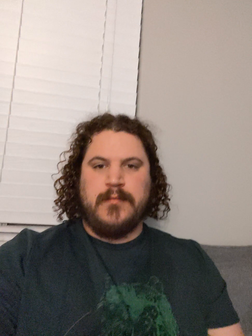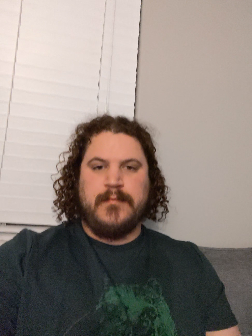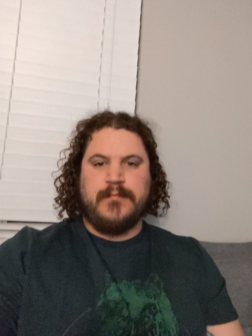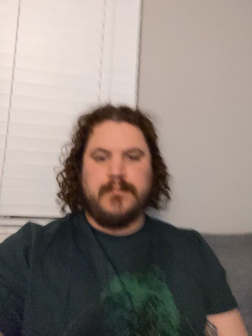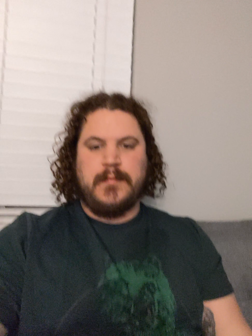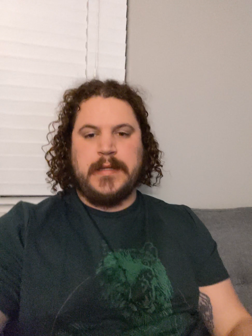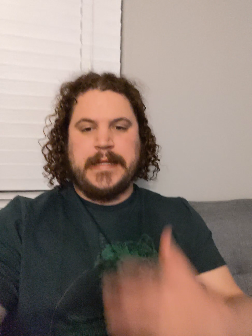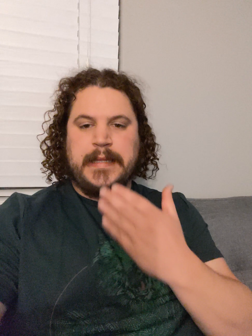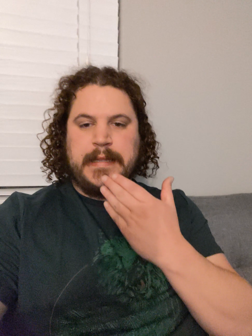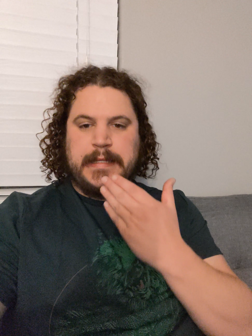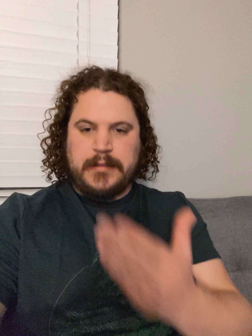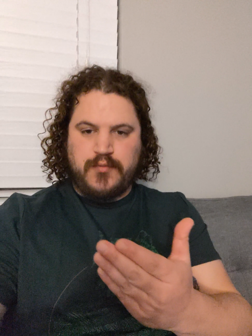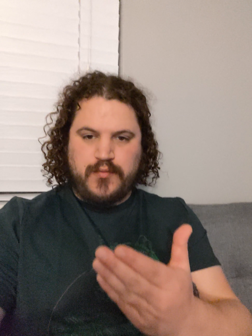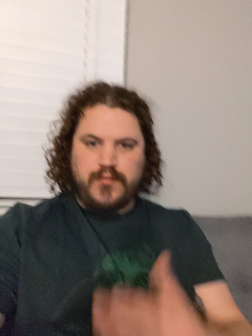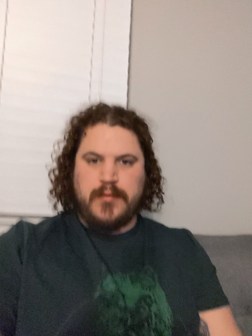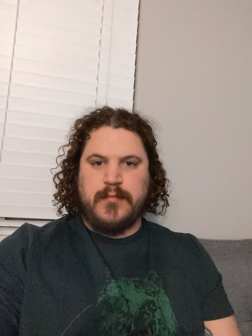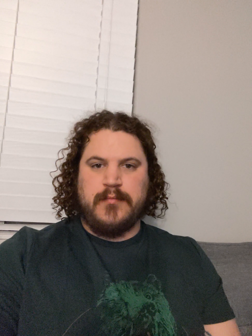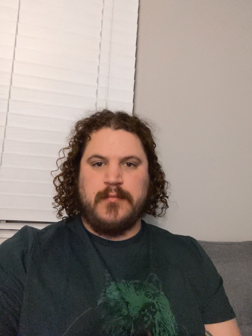thank you